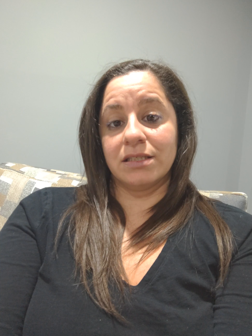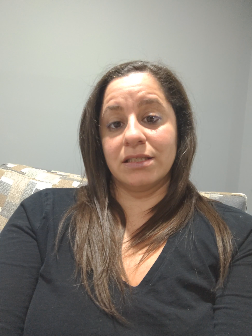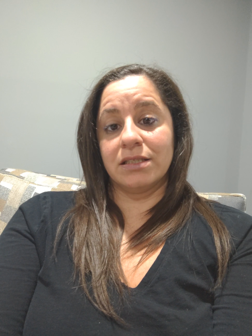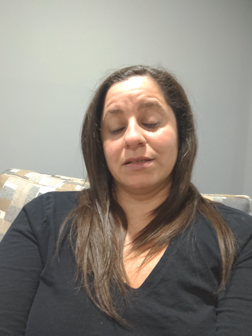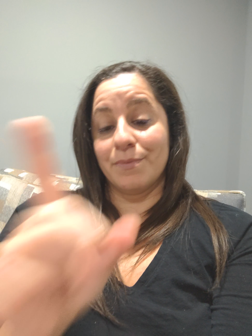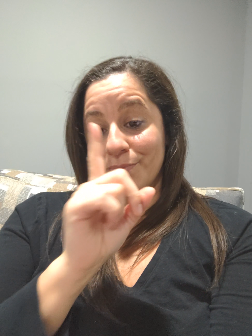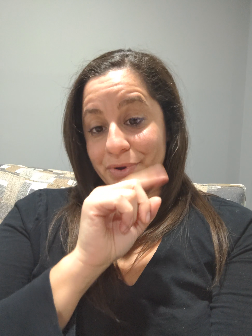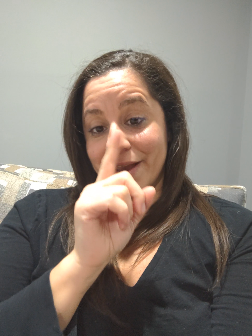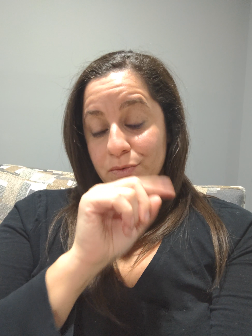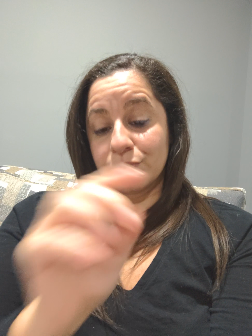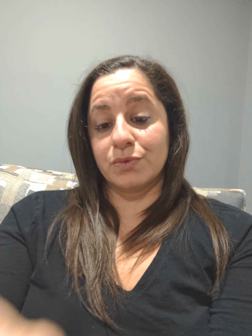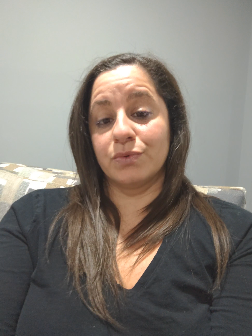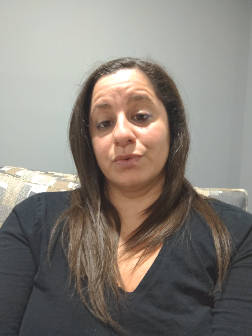mouse